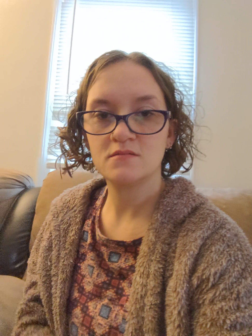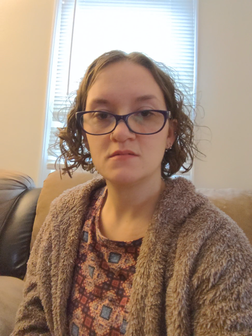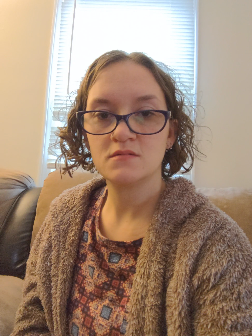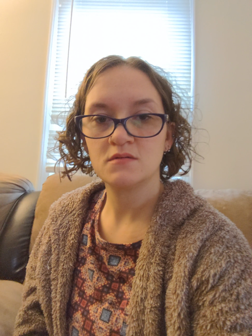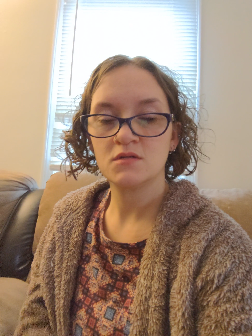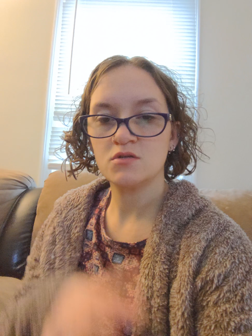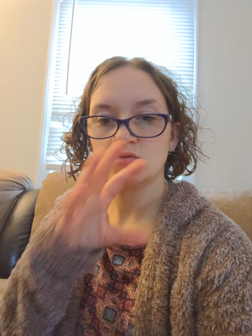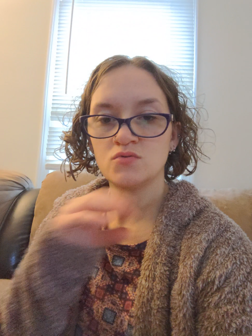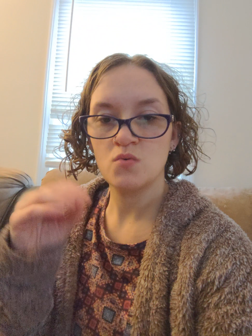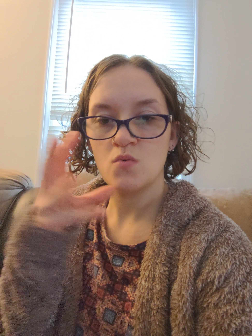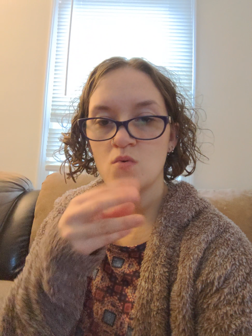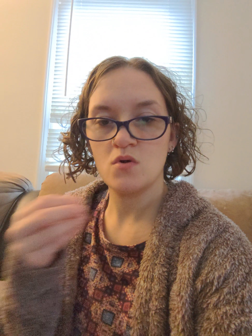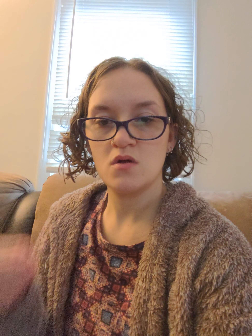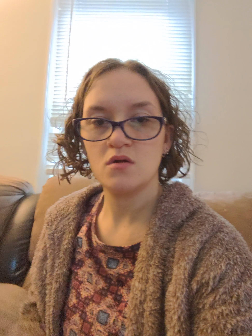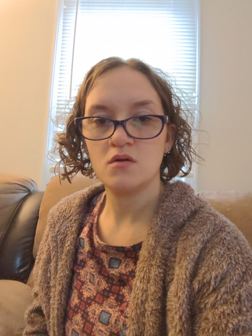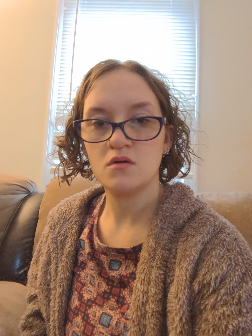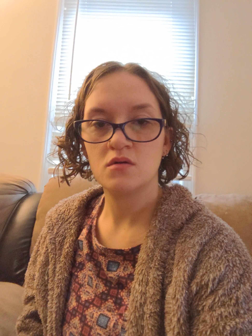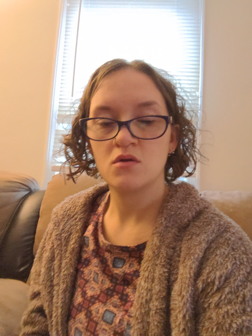story